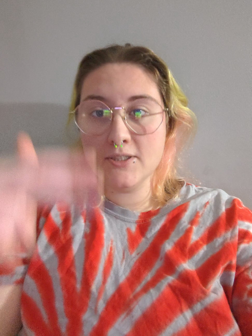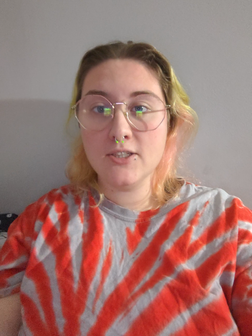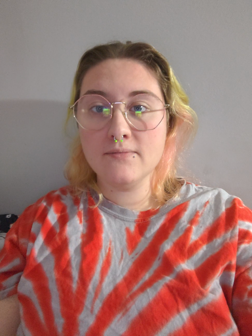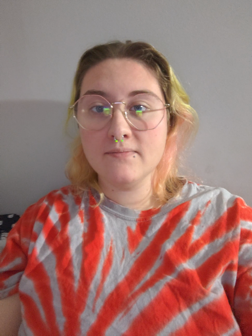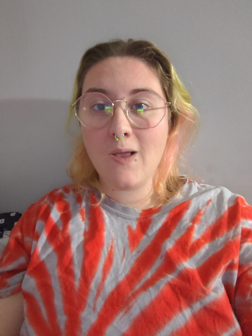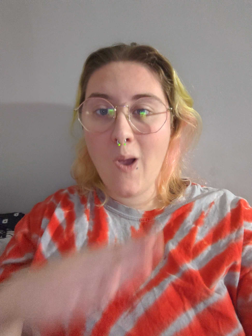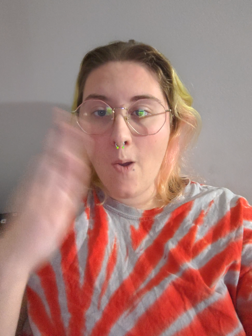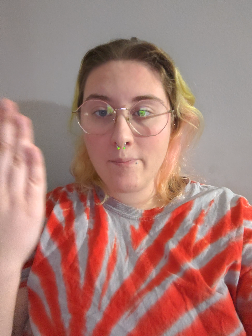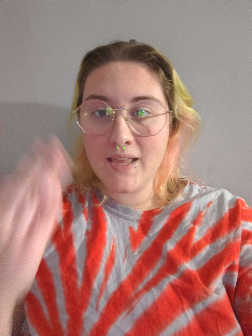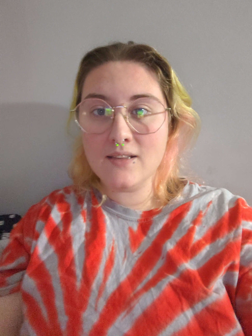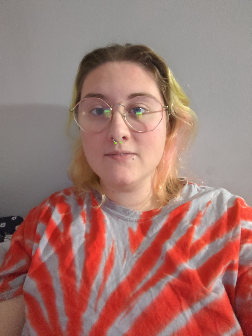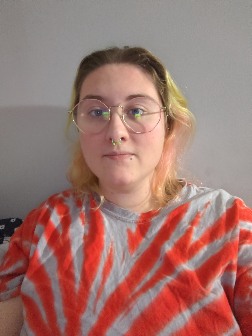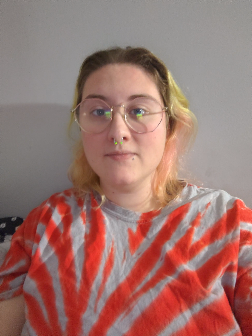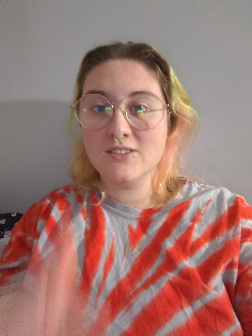open